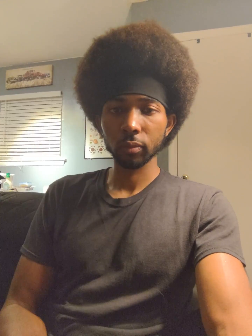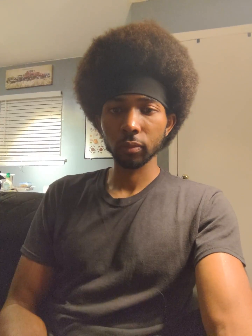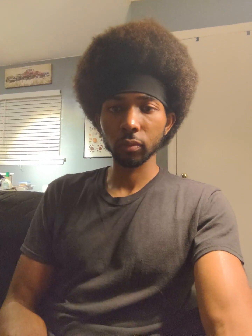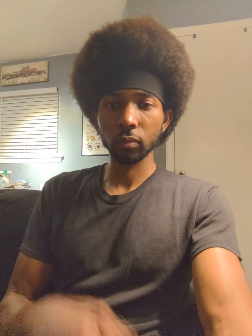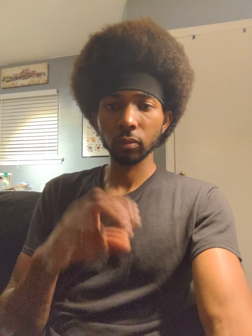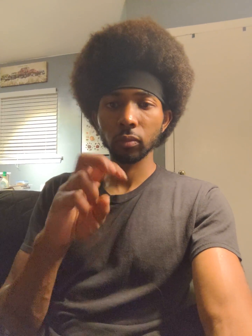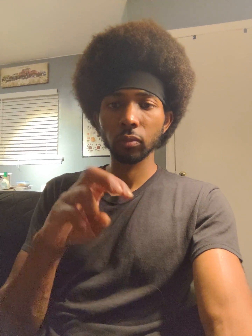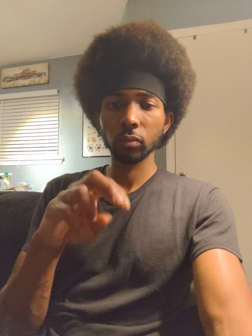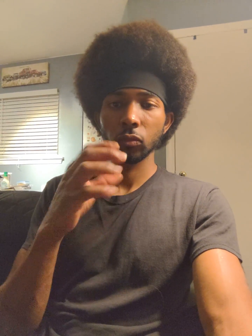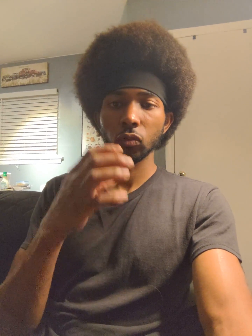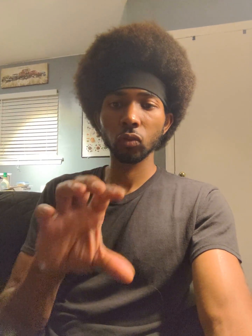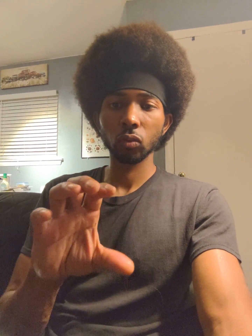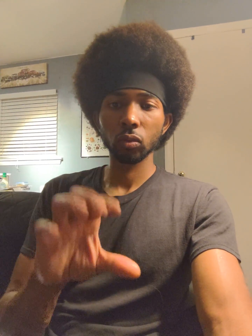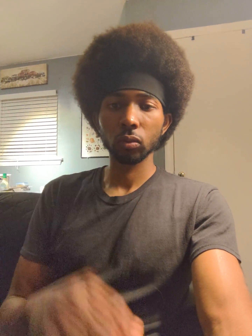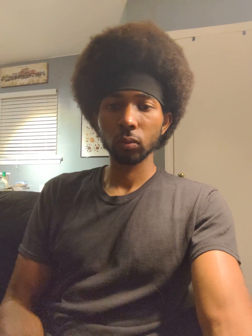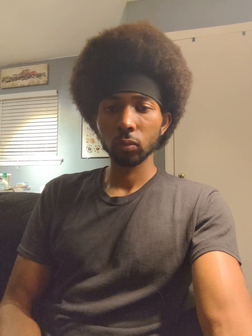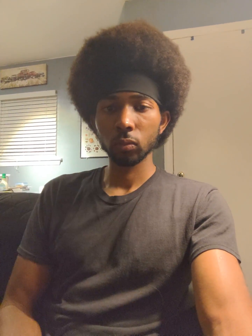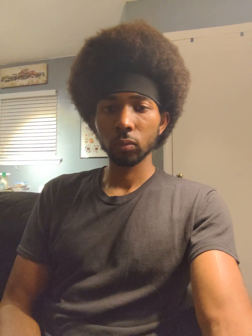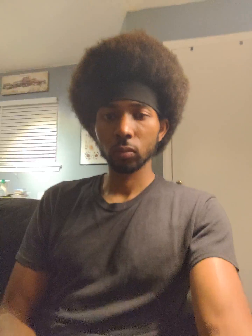potato chip